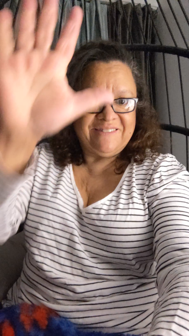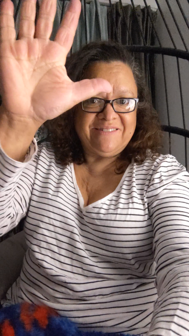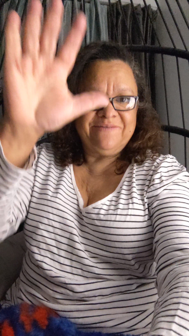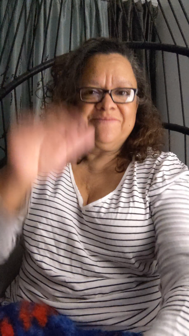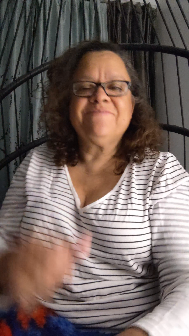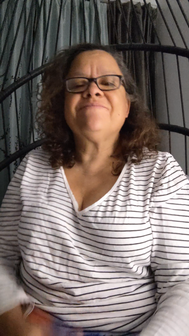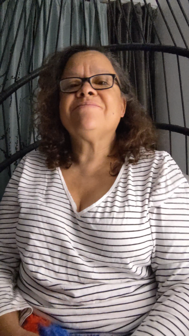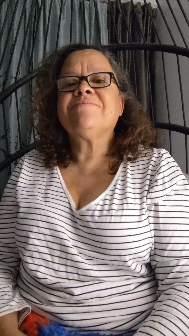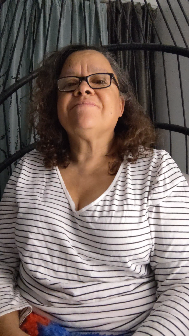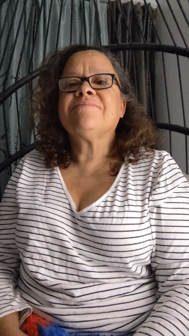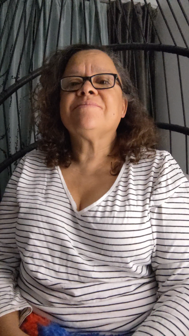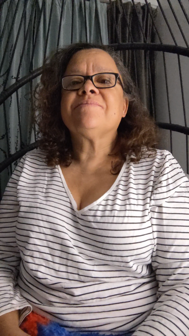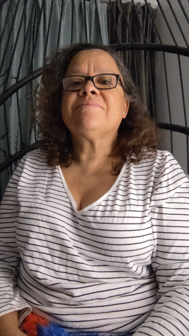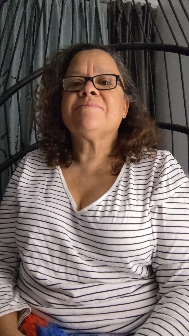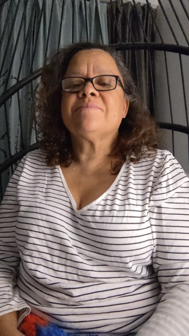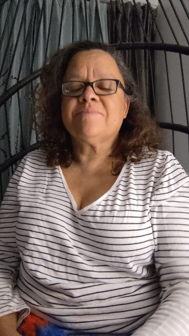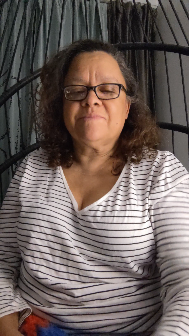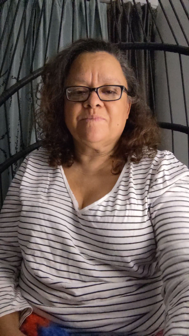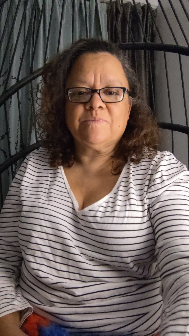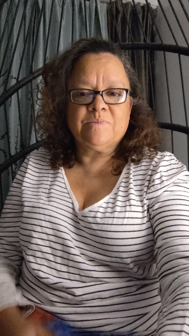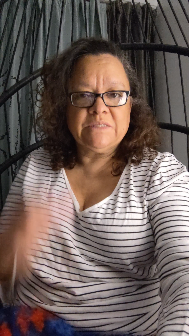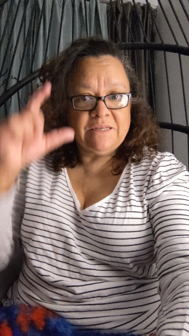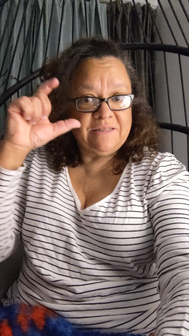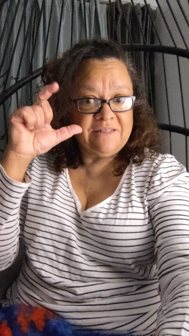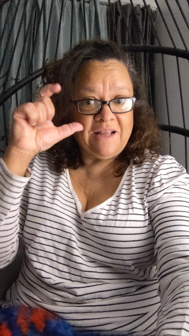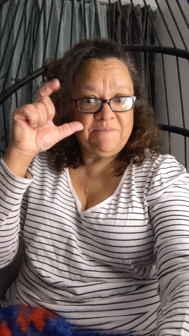camera